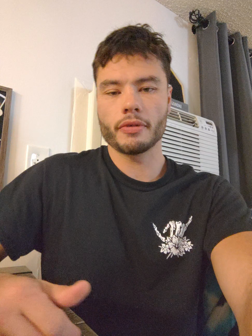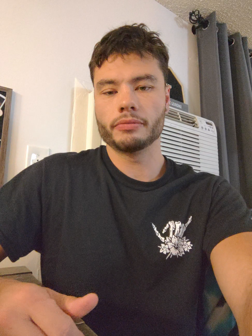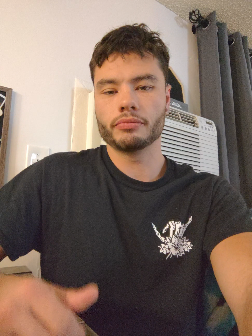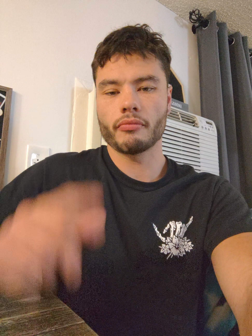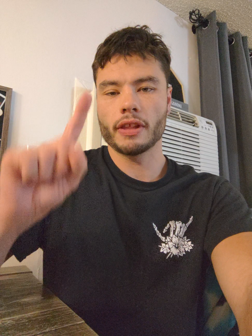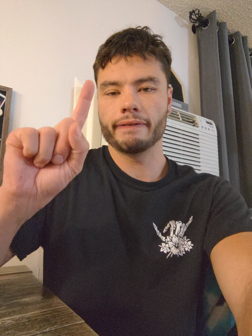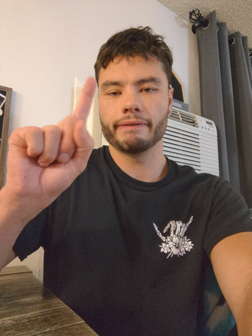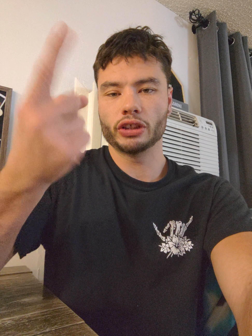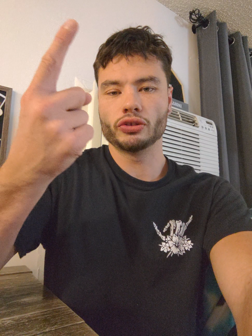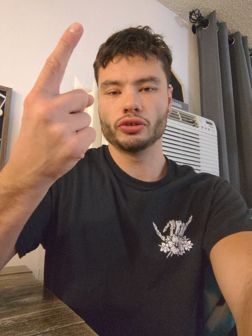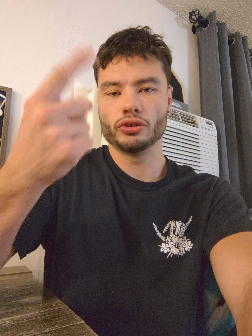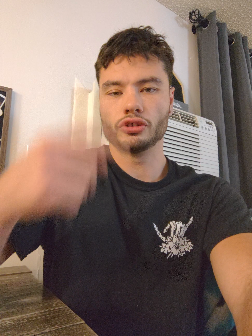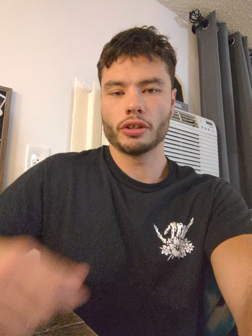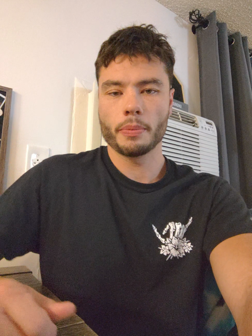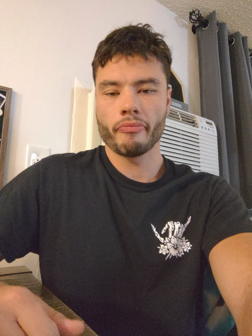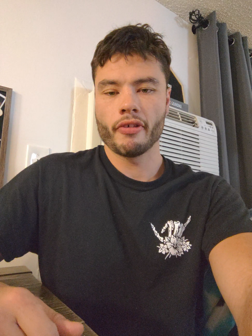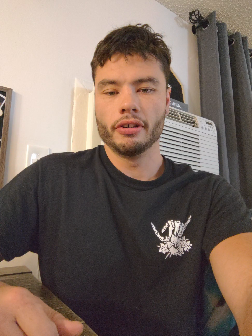first